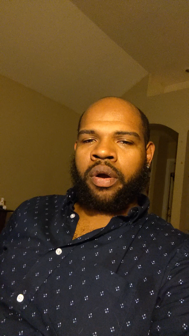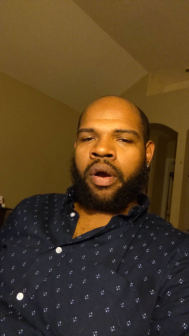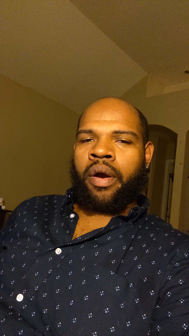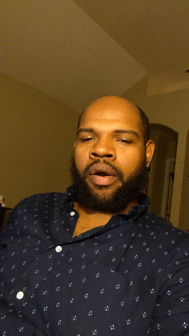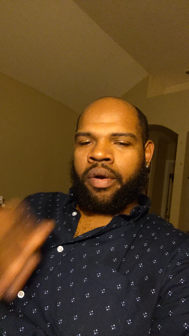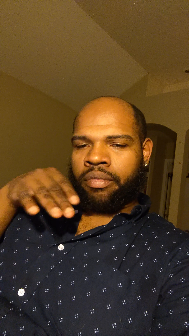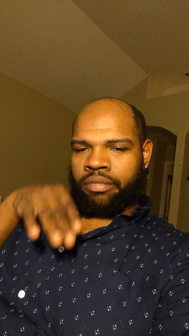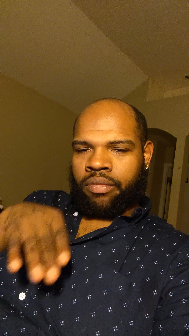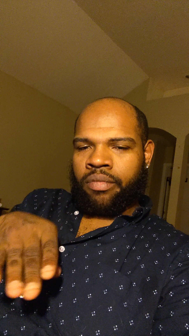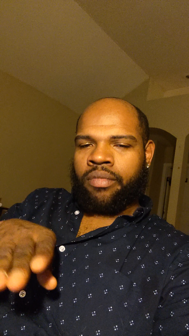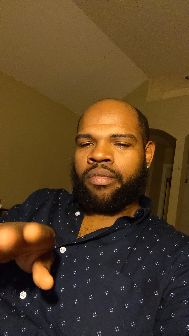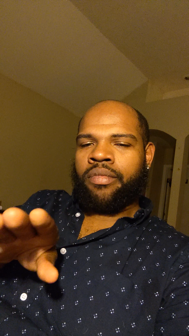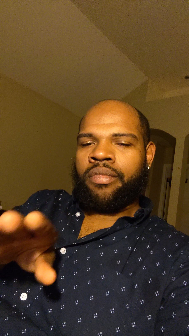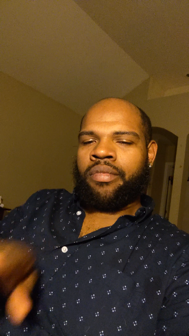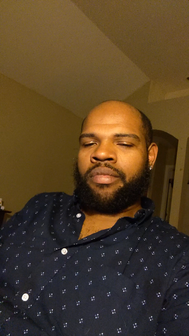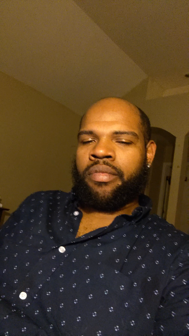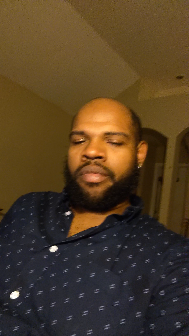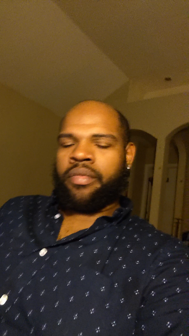enter